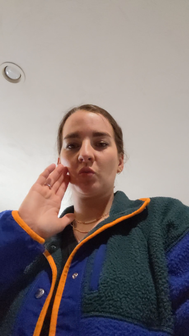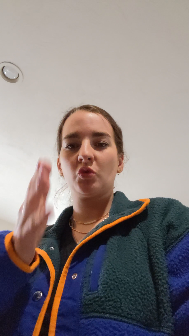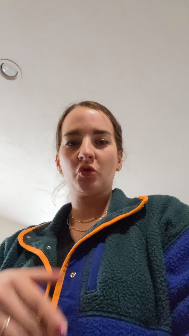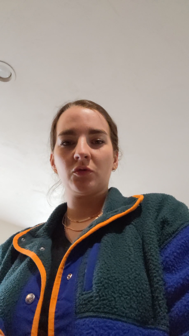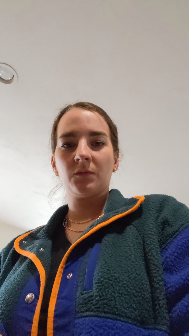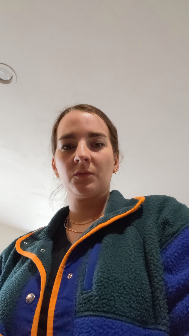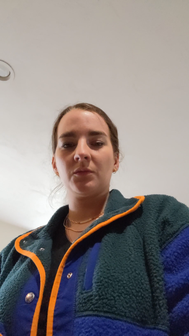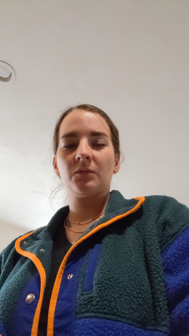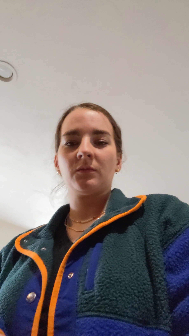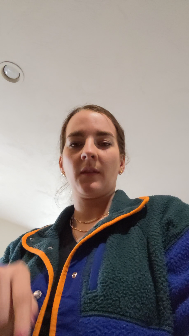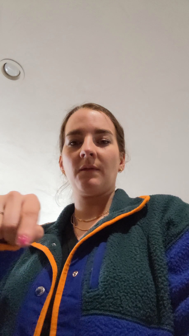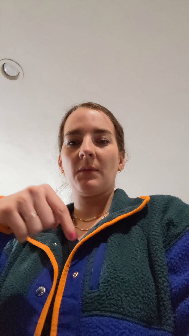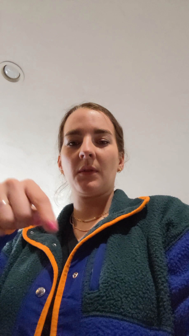flip-flop